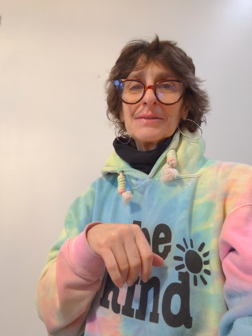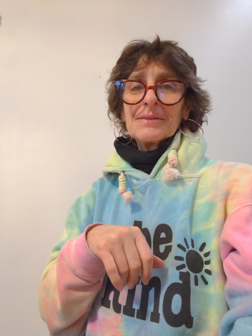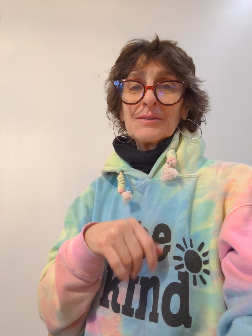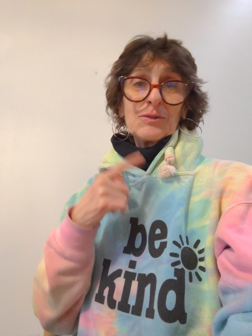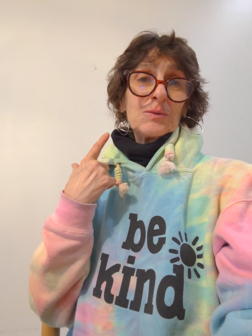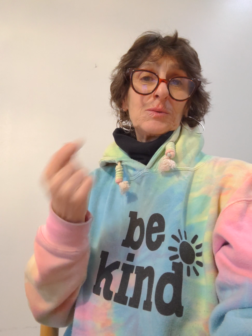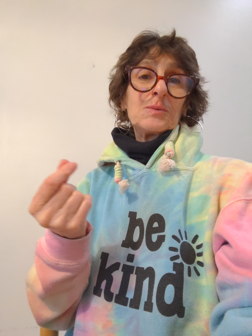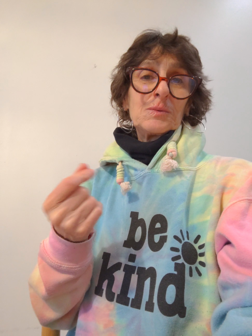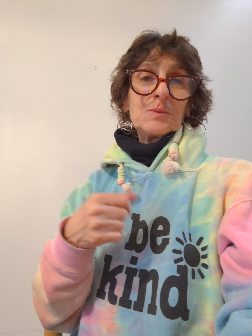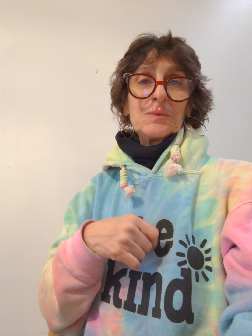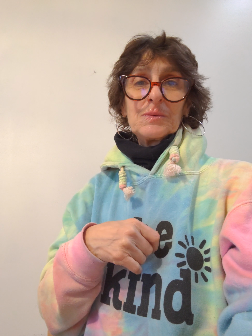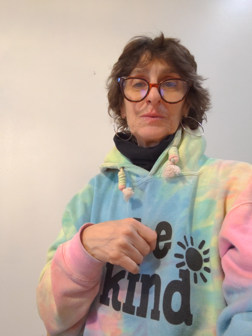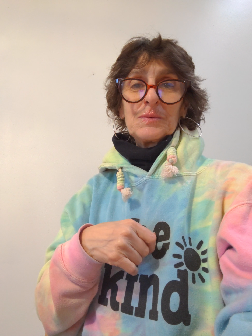go